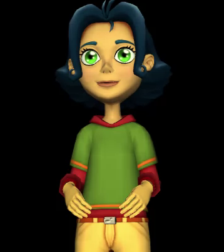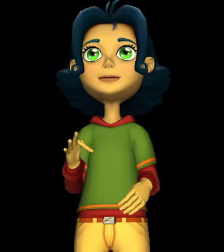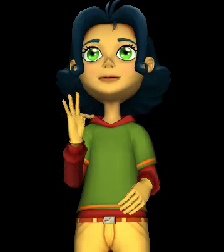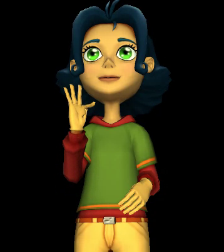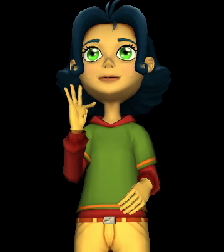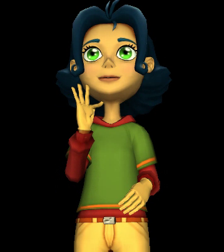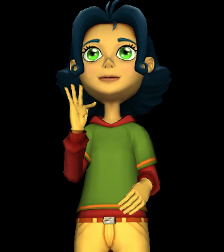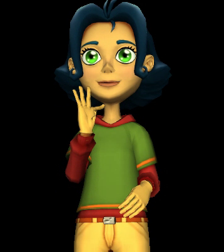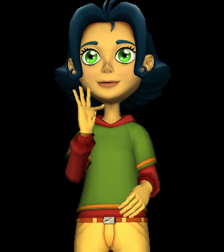أخ